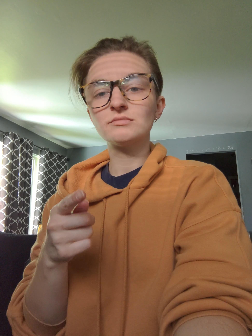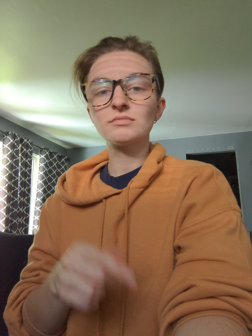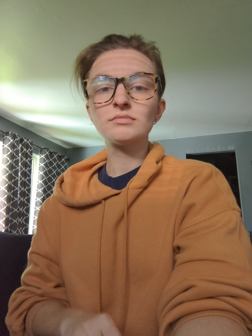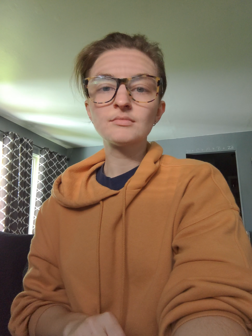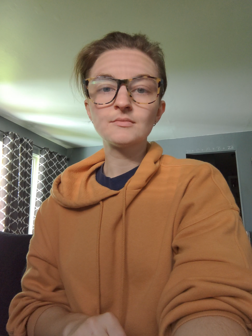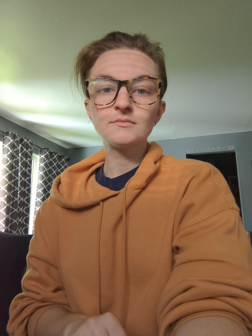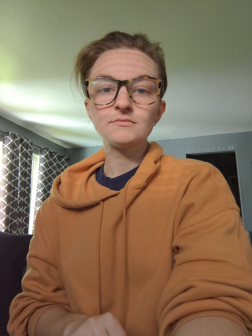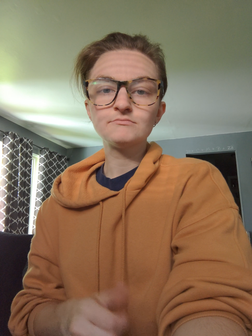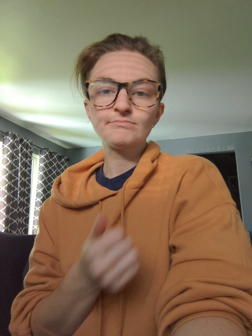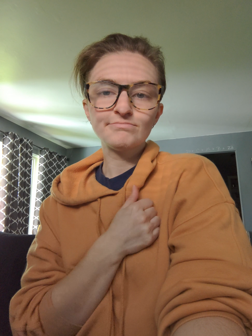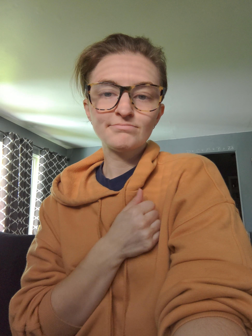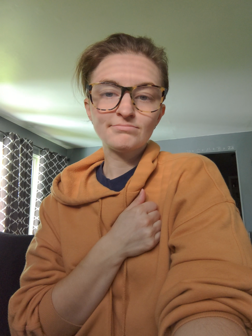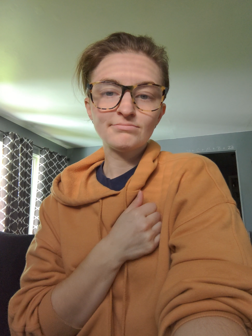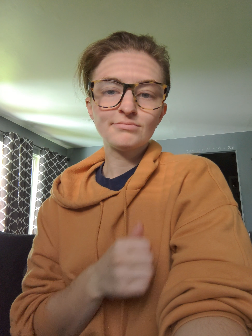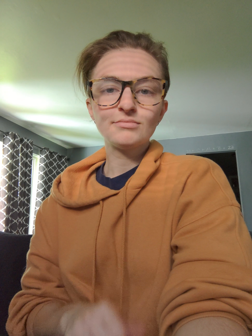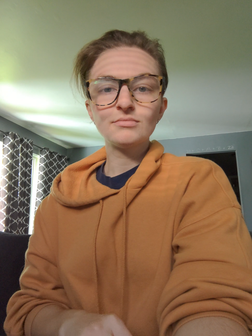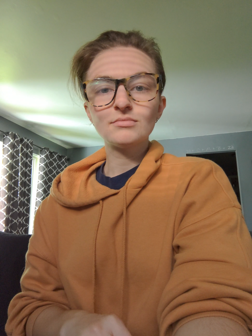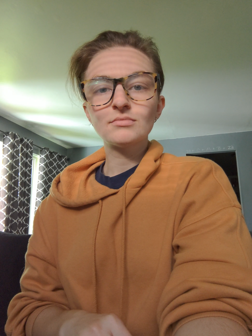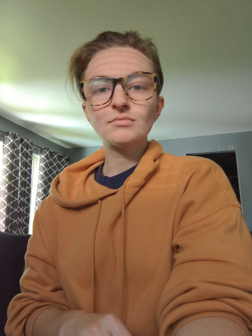hug